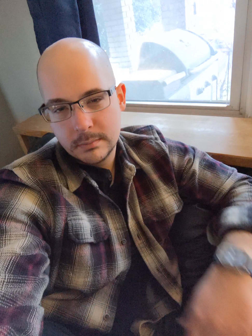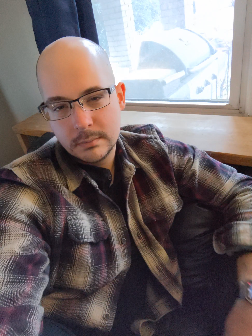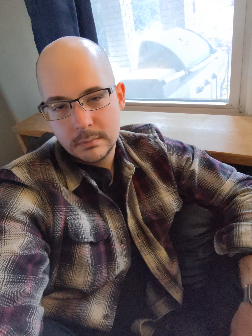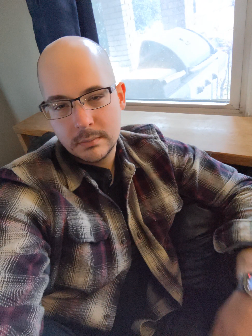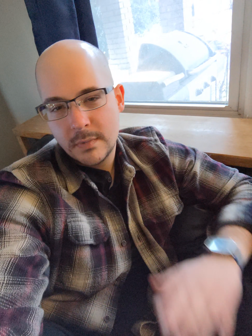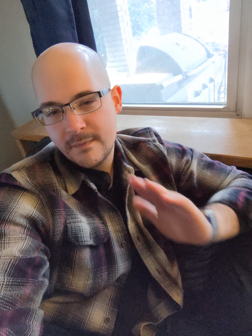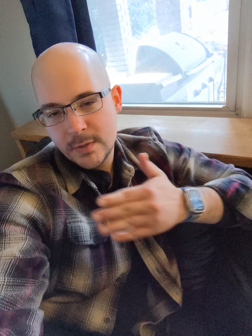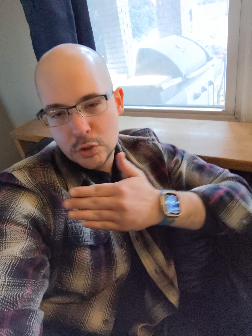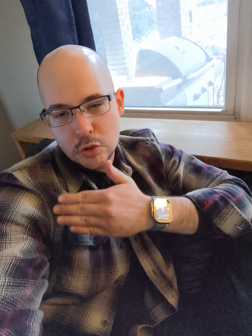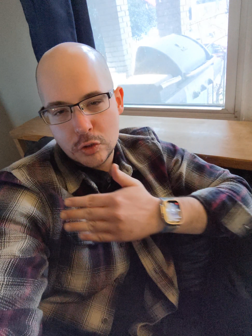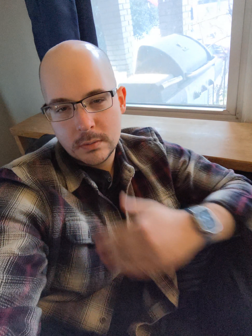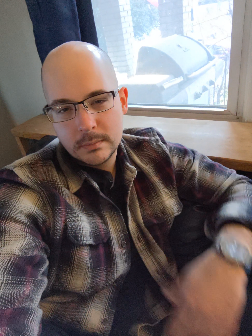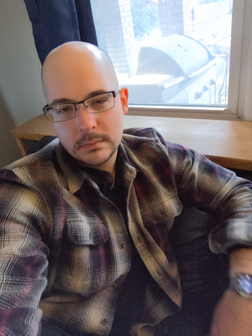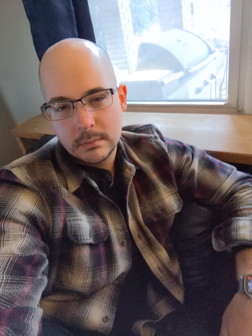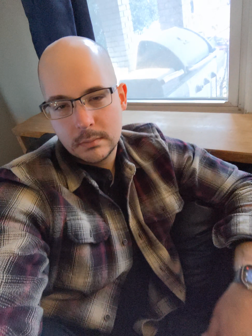fish